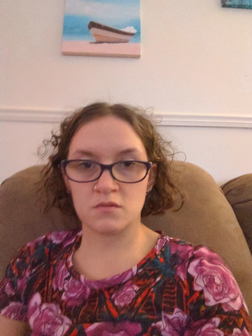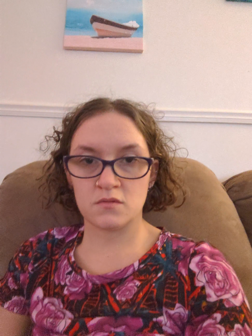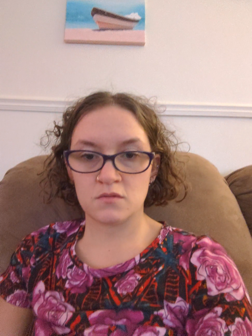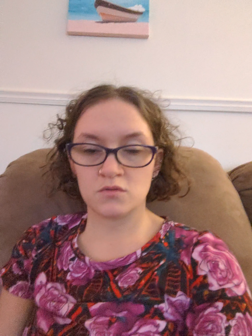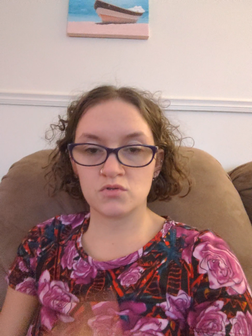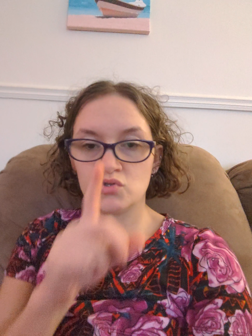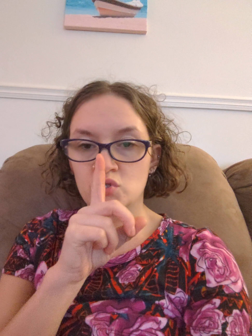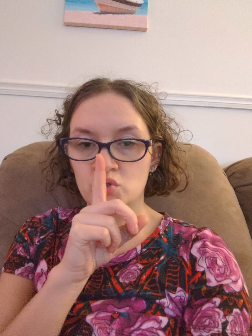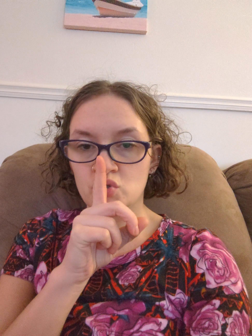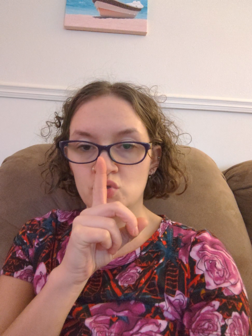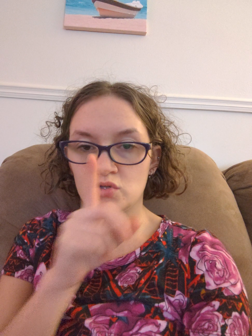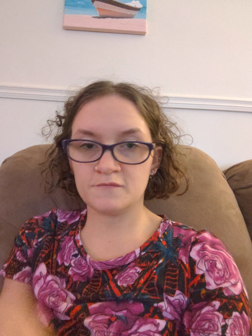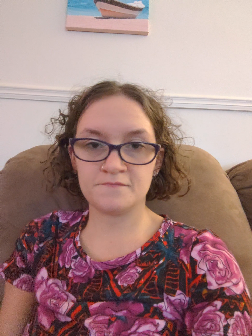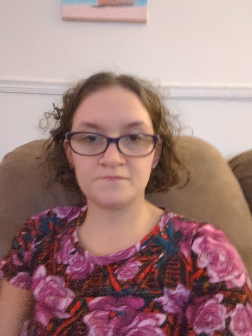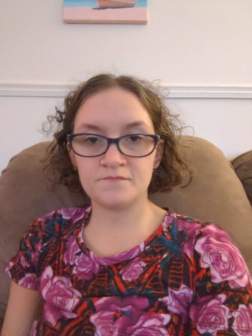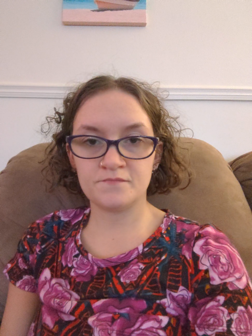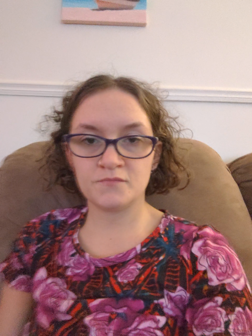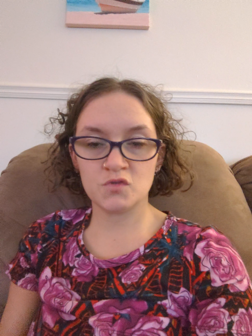shhh